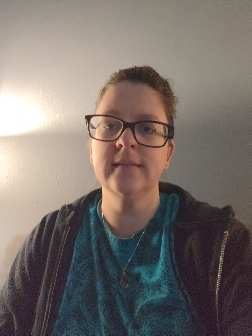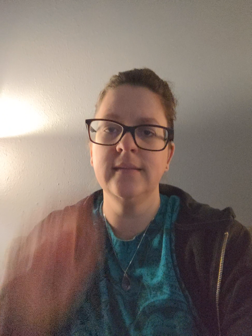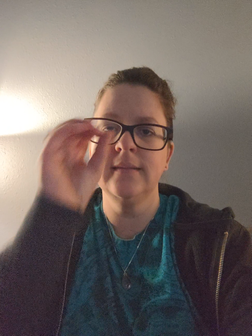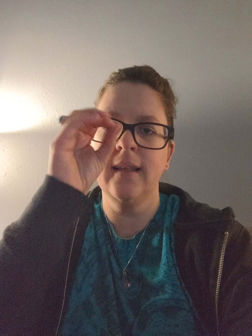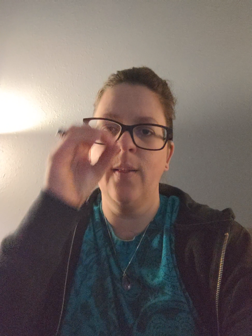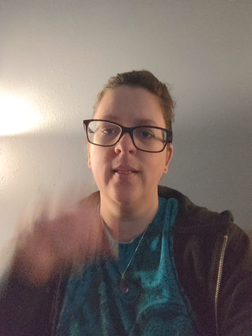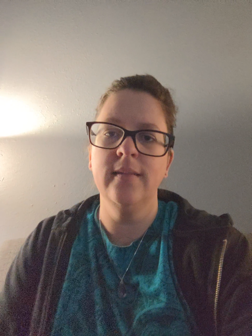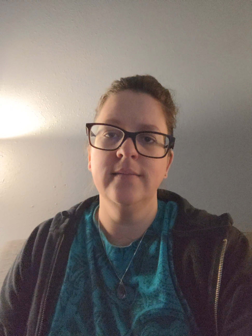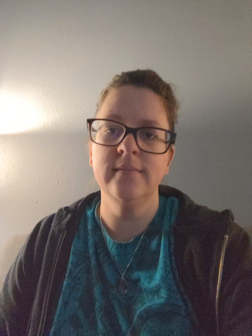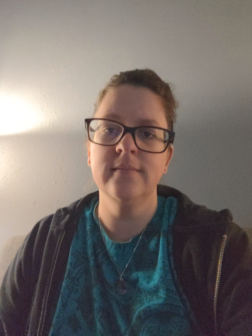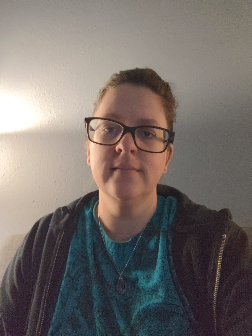owl